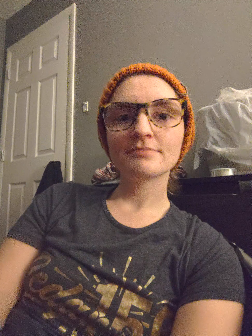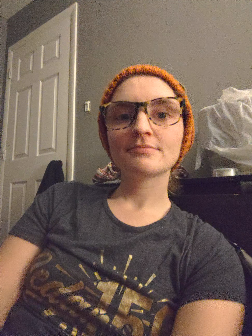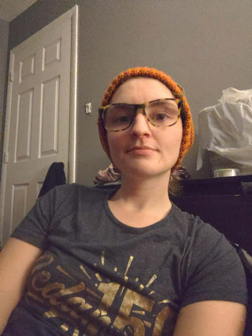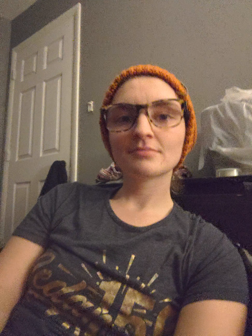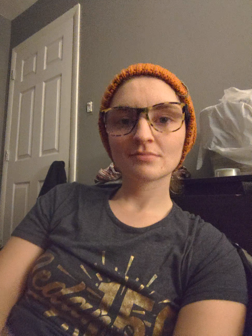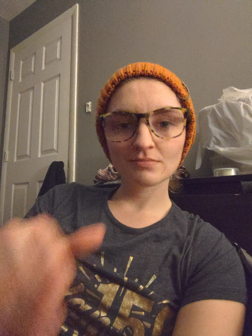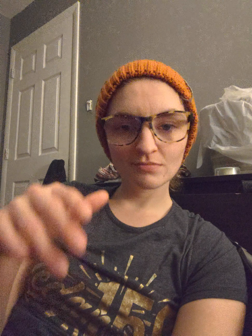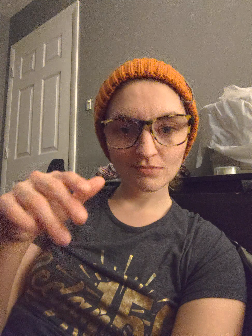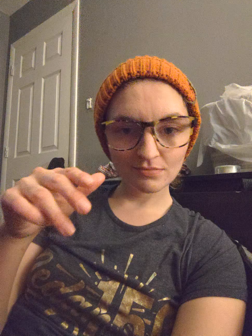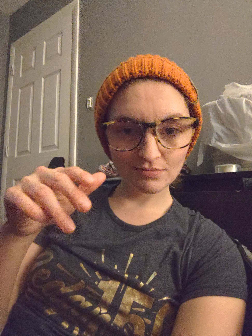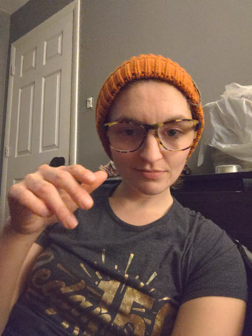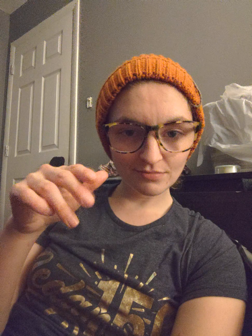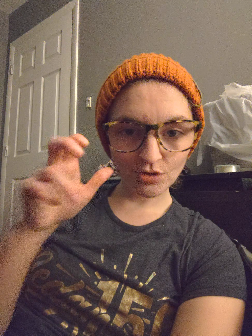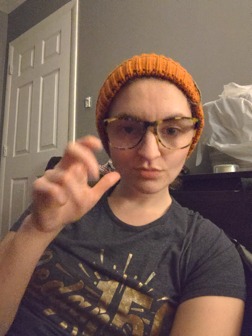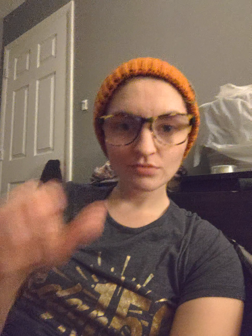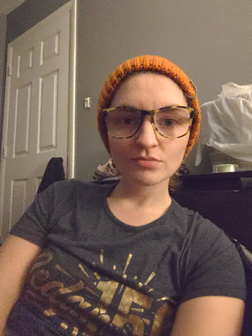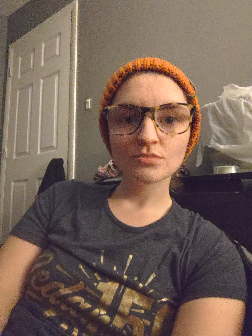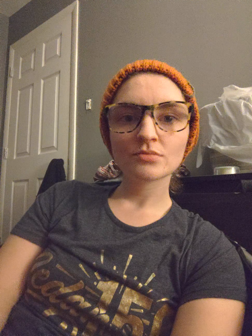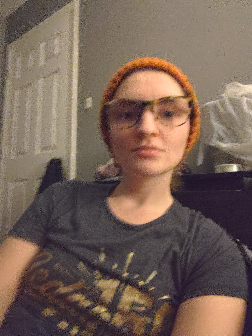hear